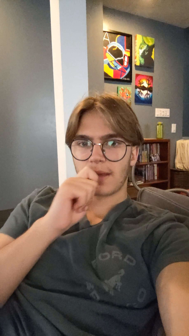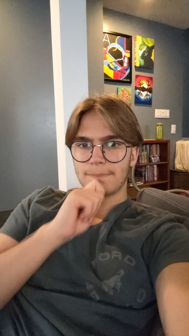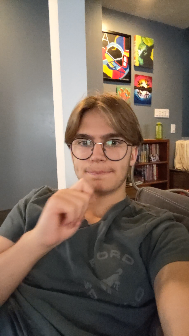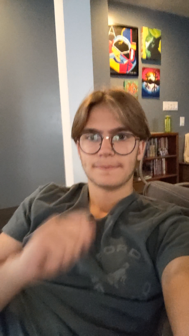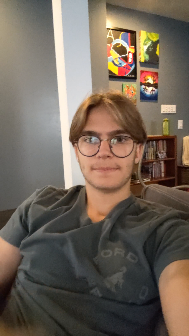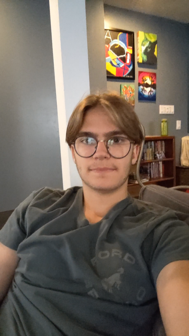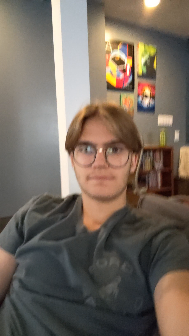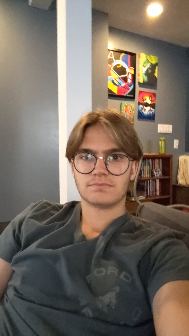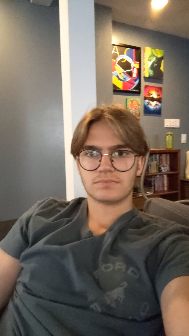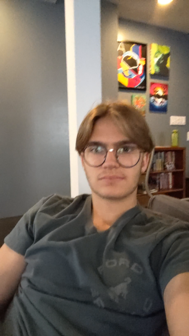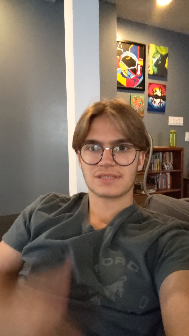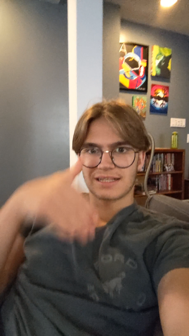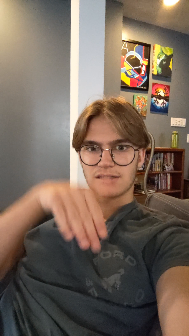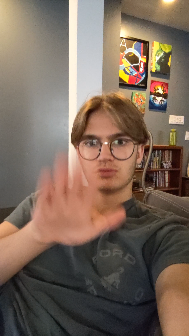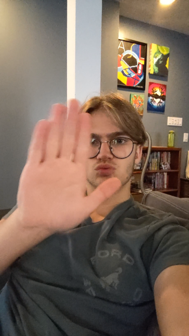enter